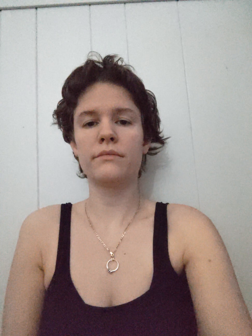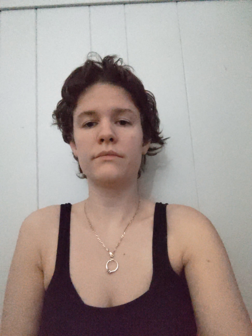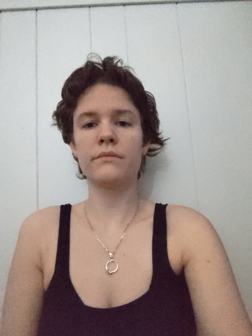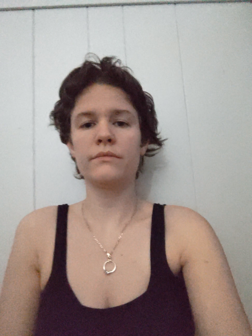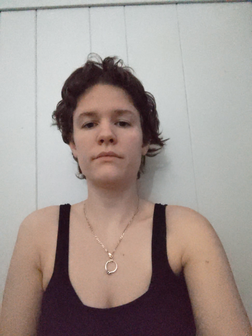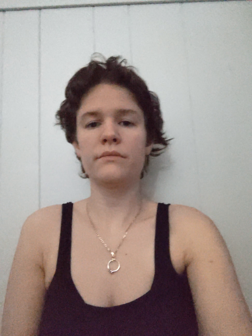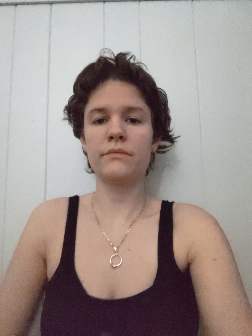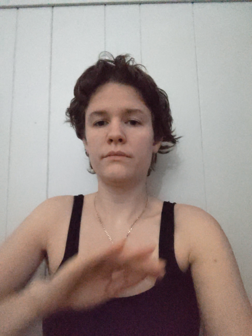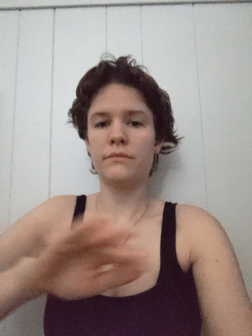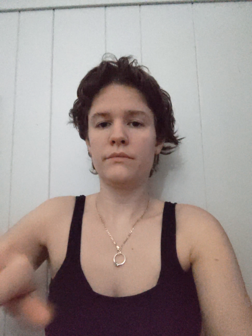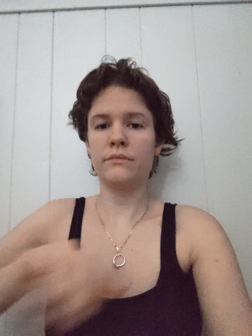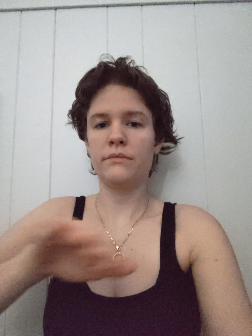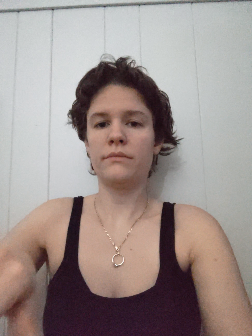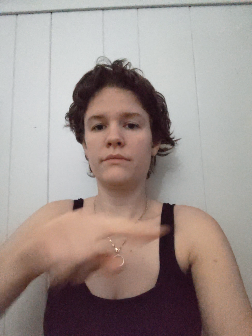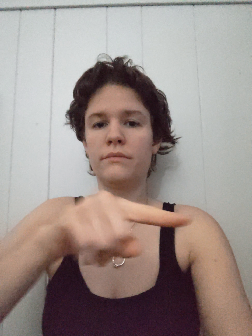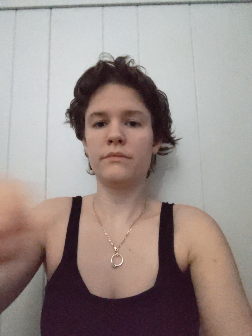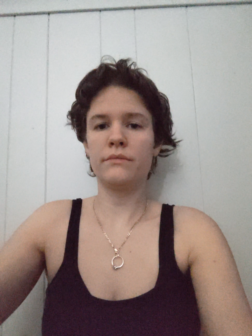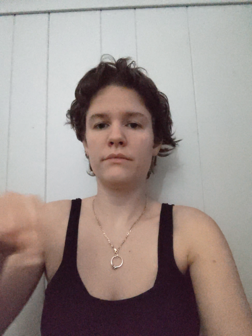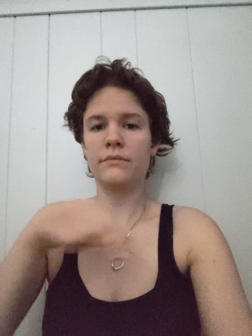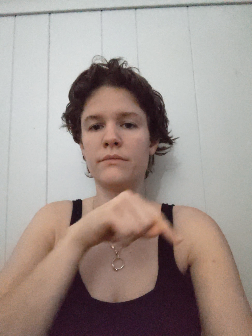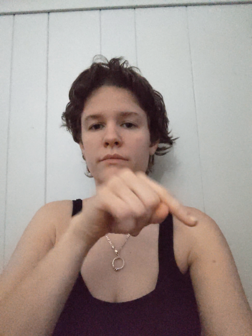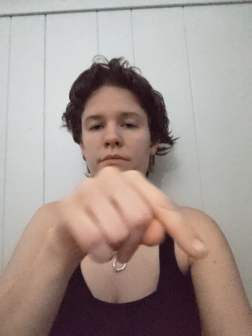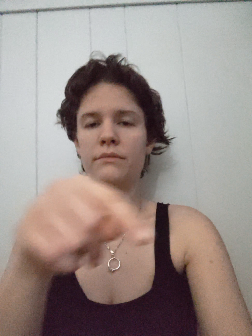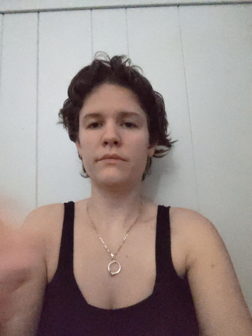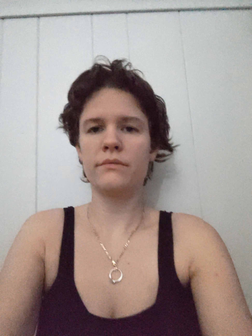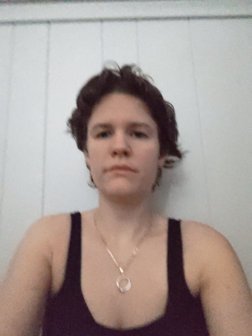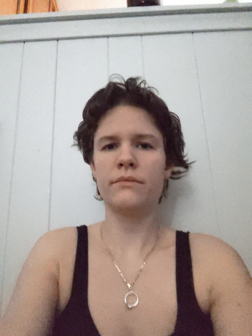pool